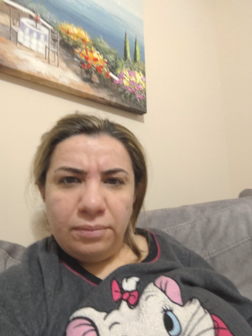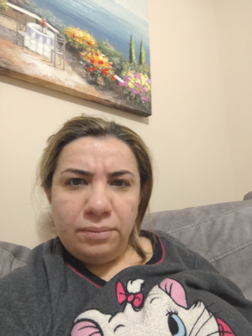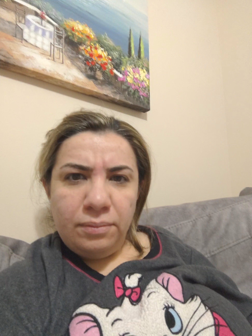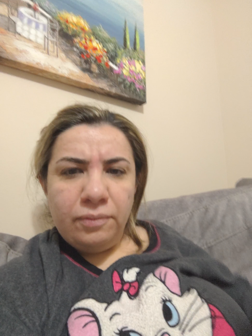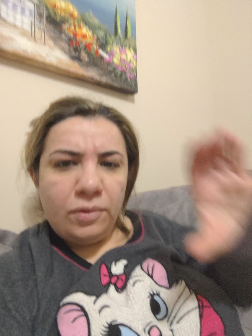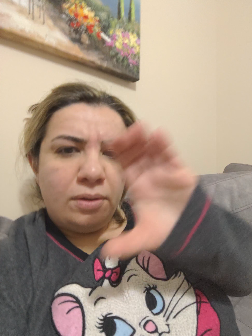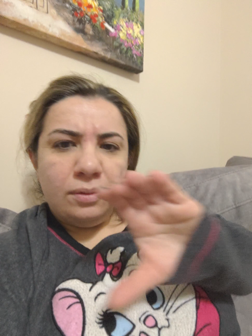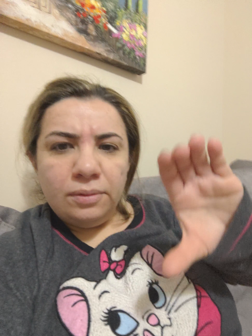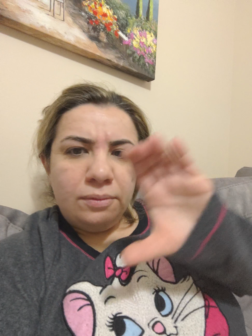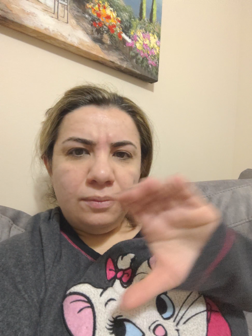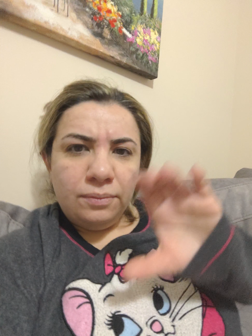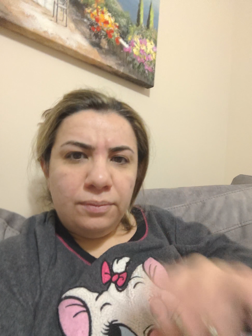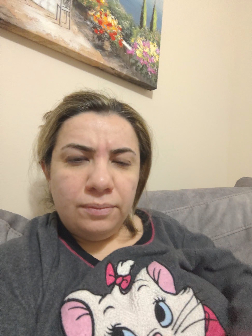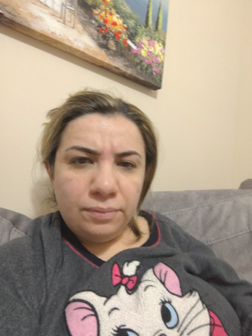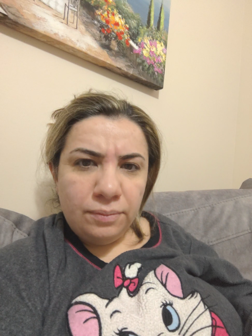chocolate